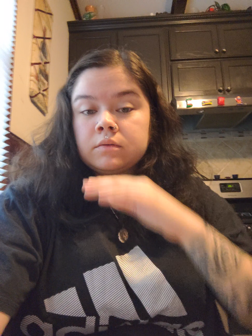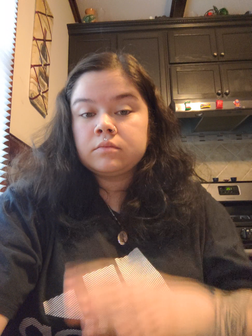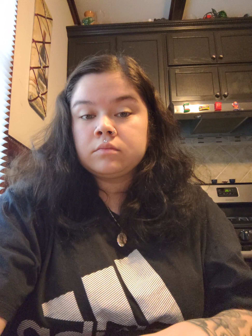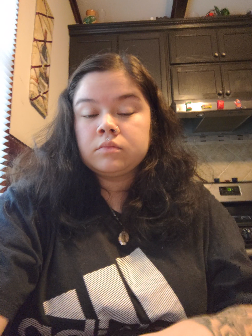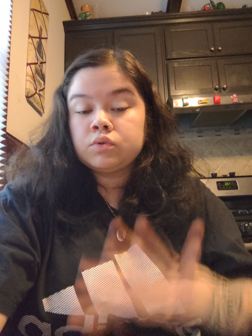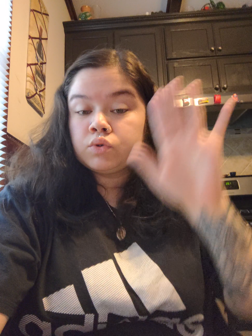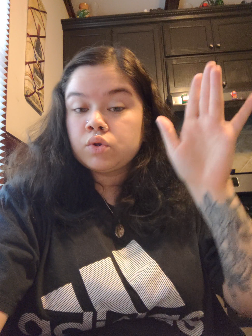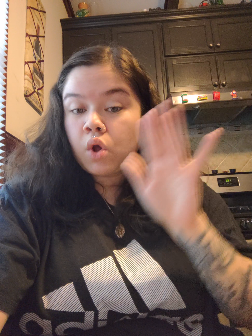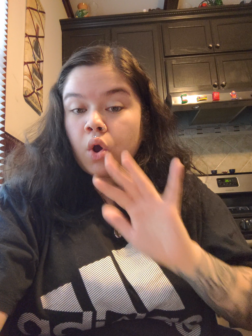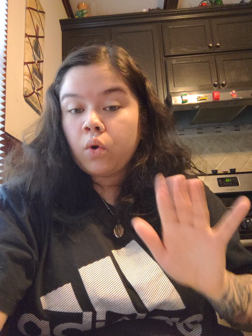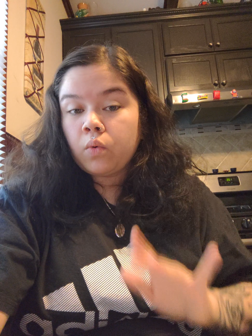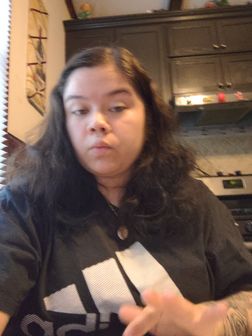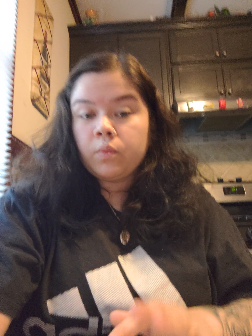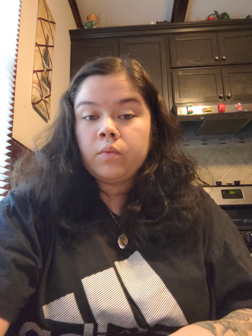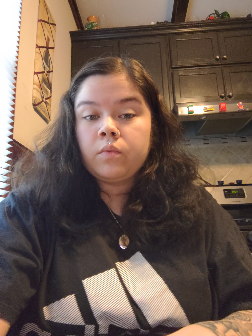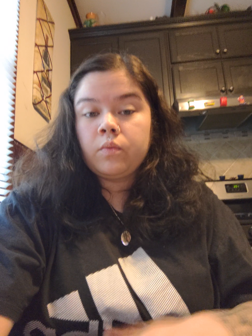snow